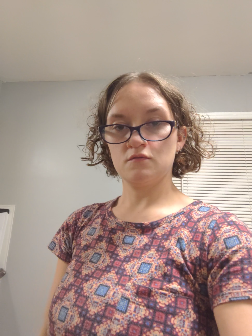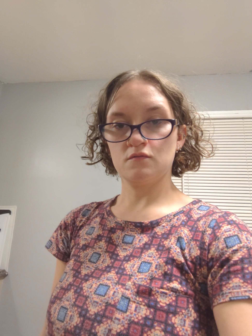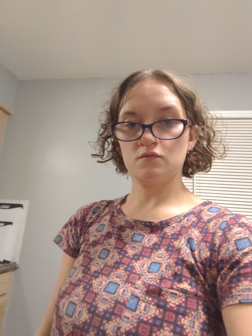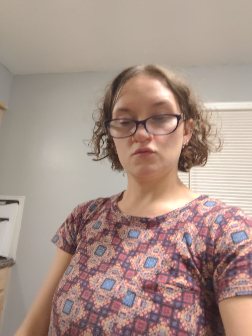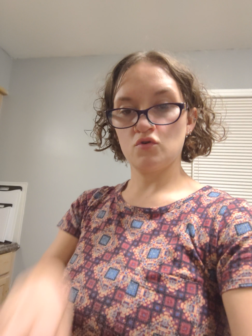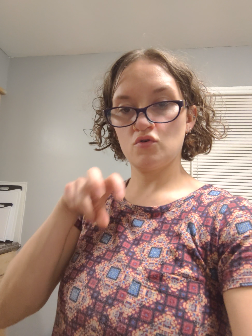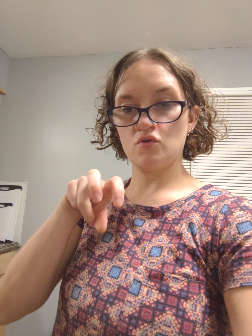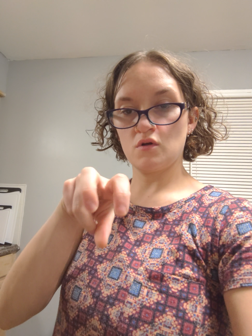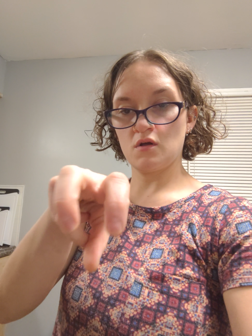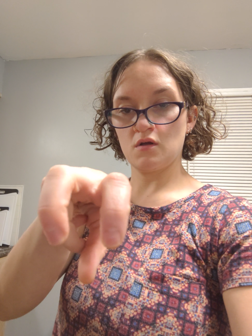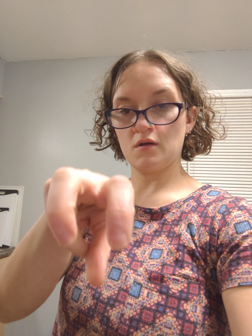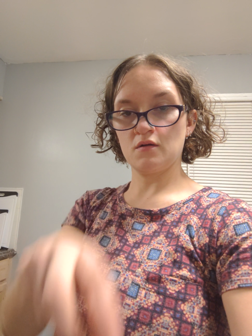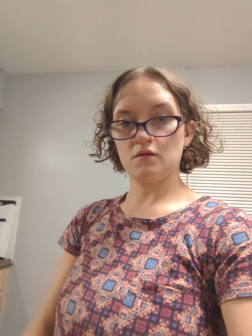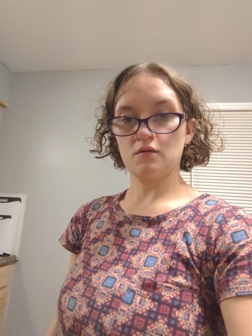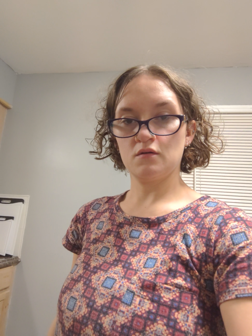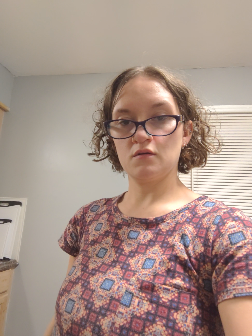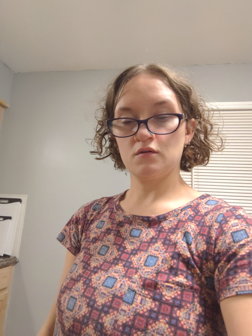ride